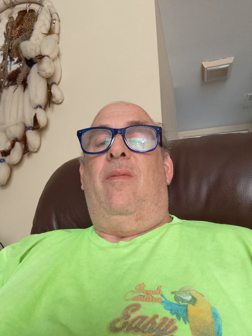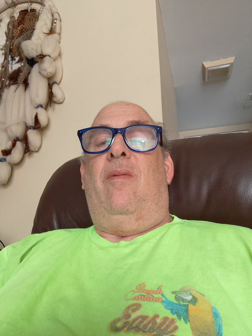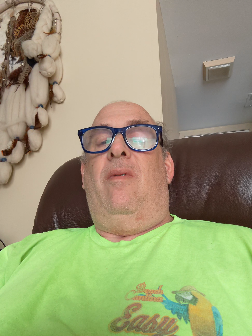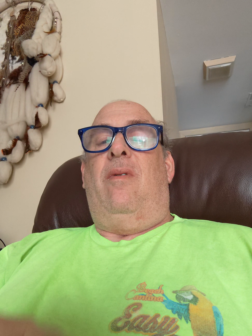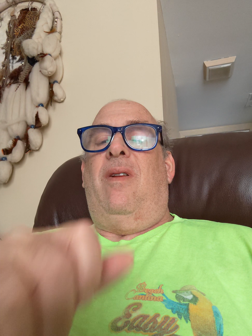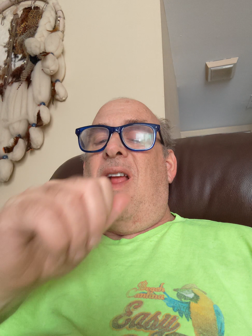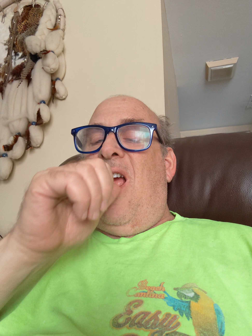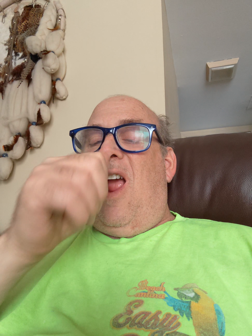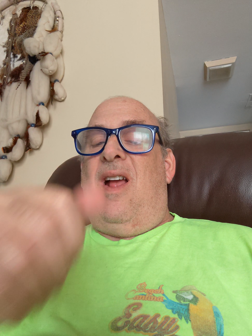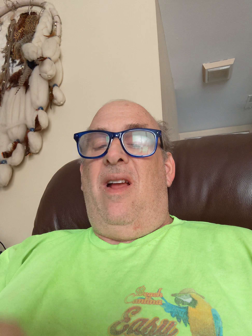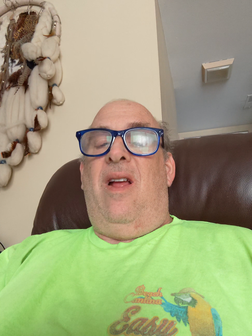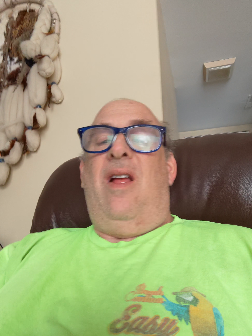nuts